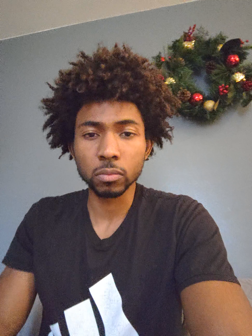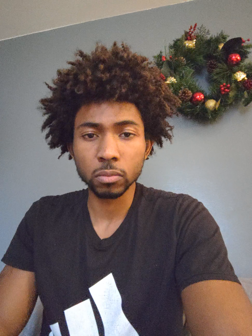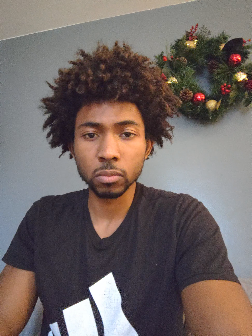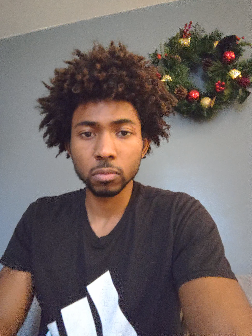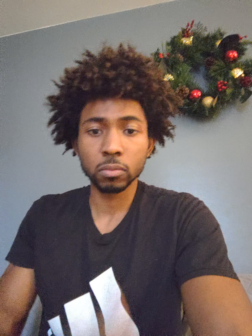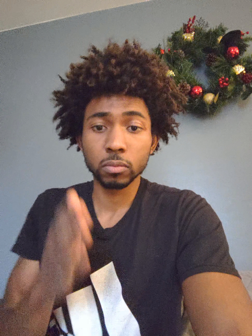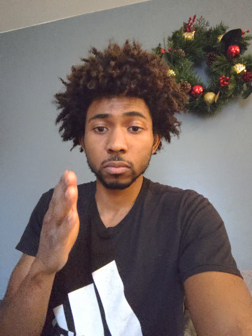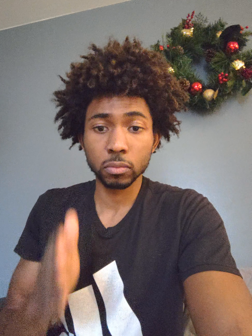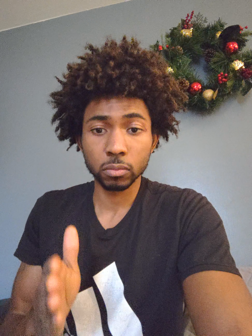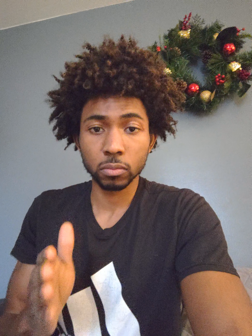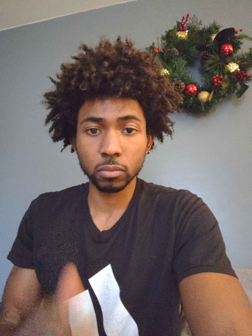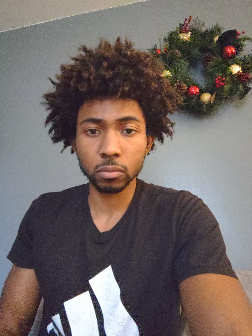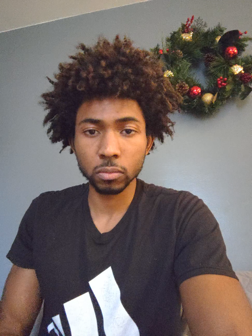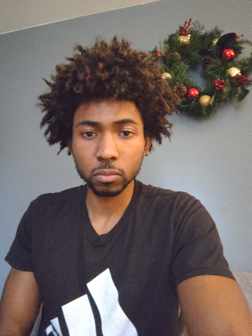person